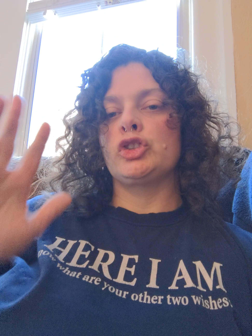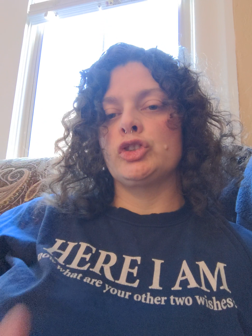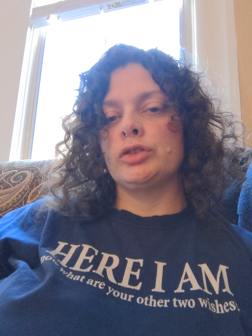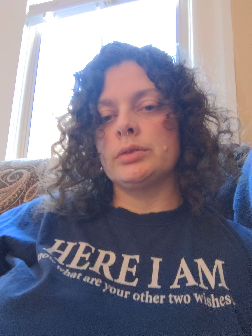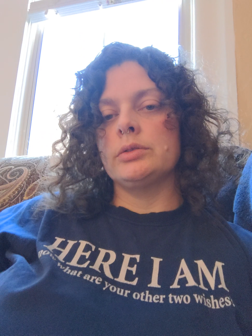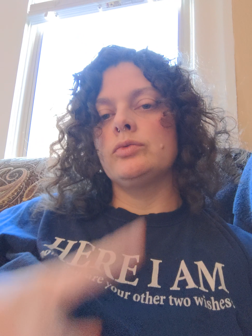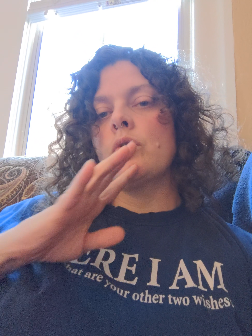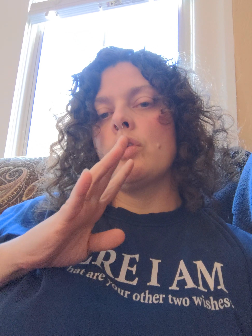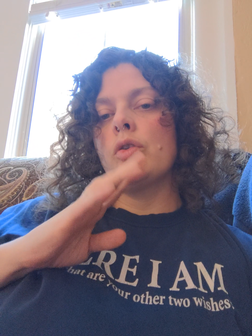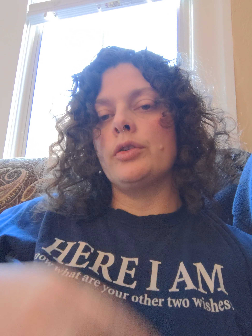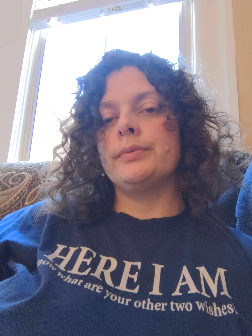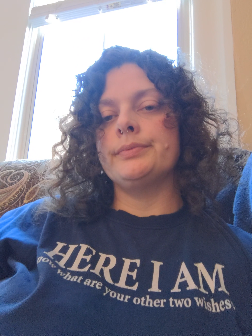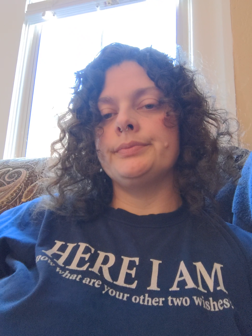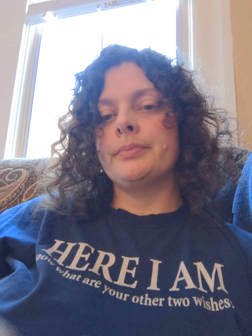talk